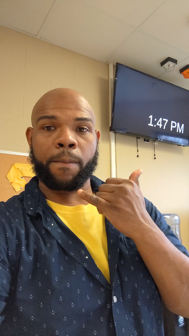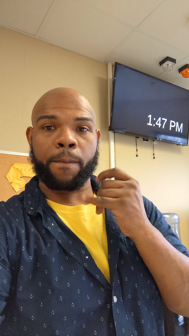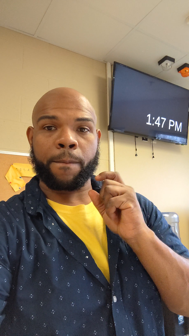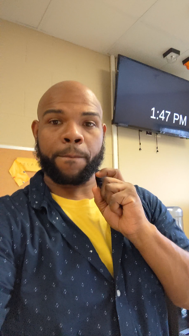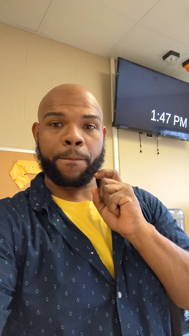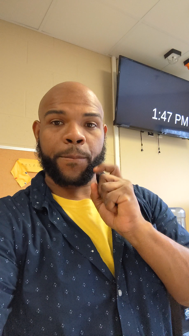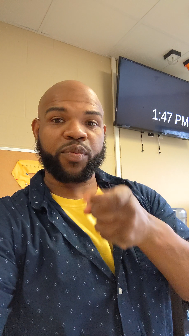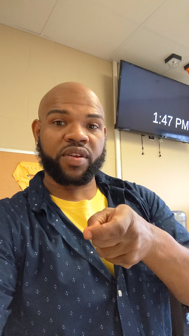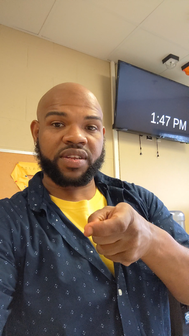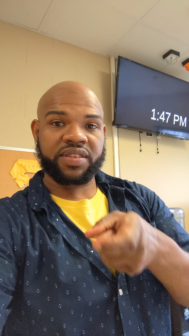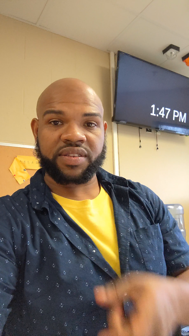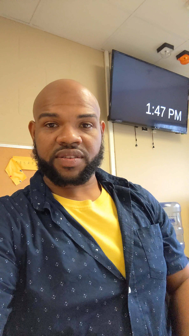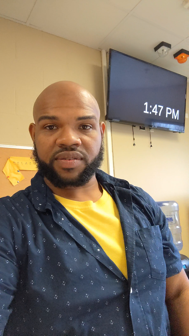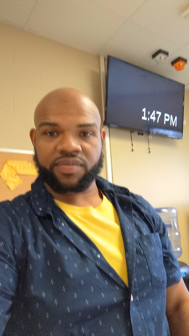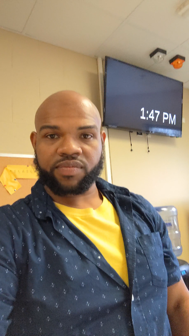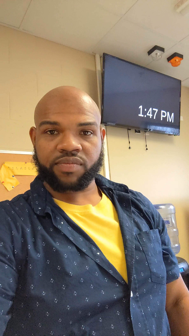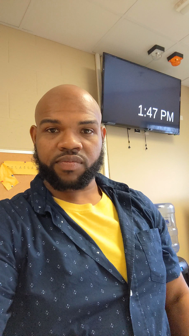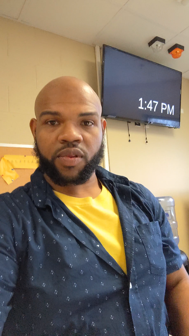present